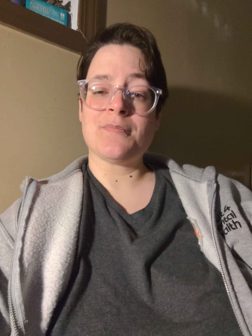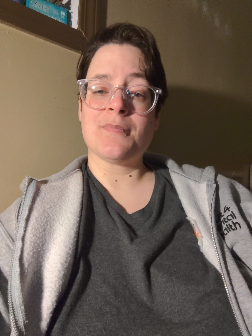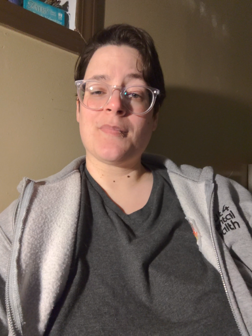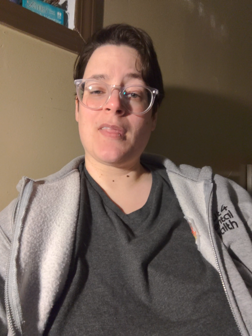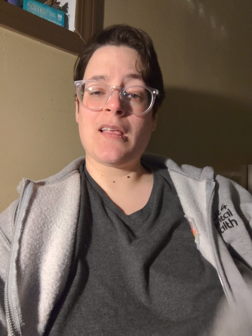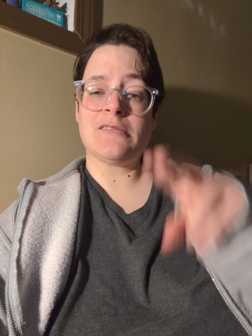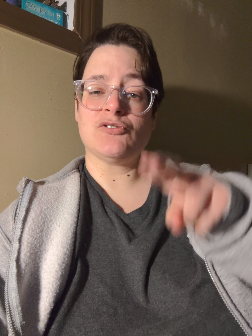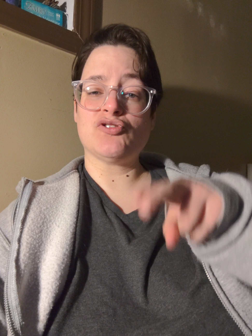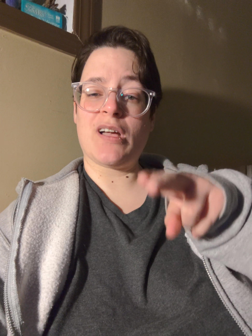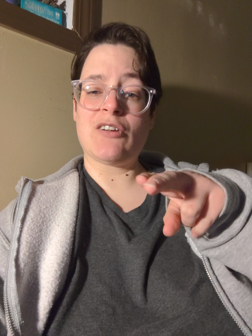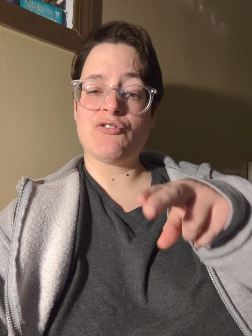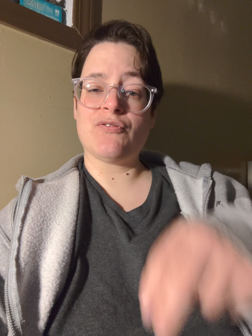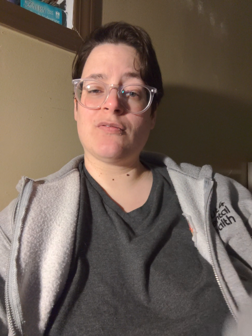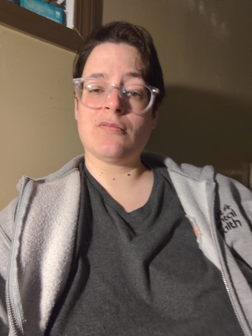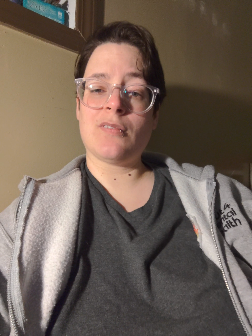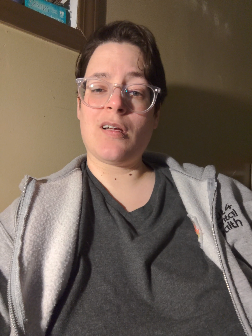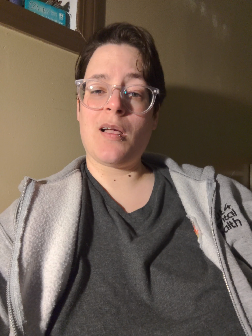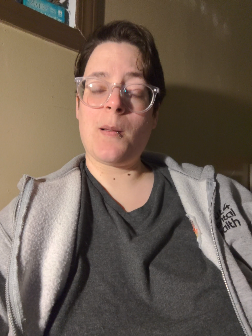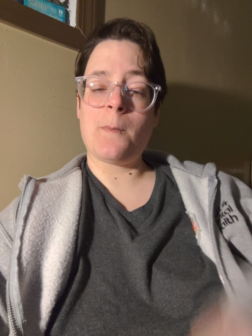chair